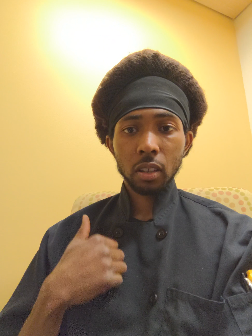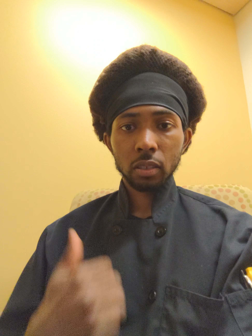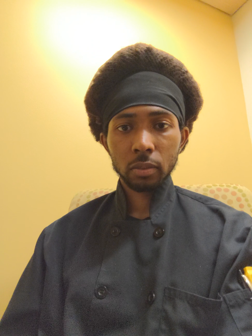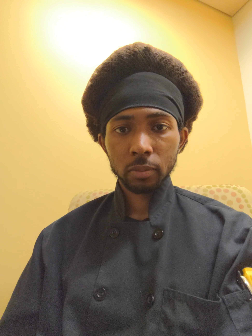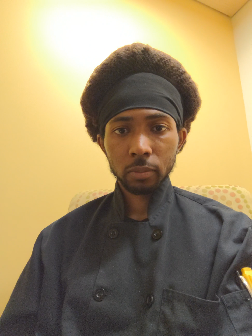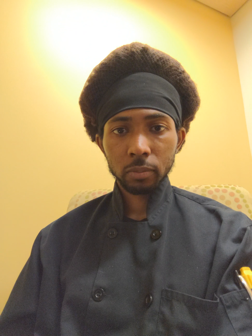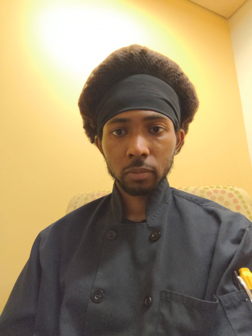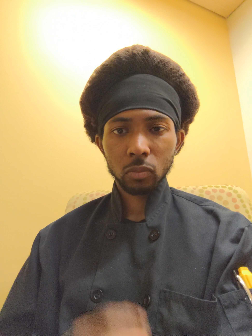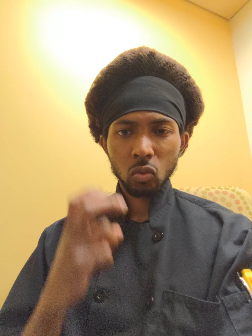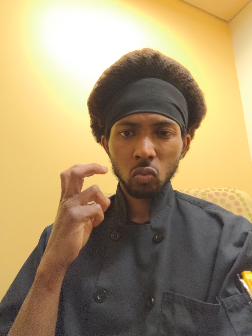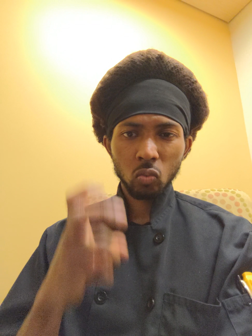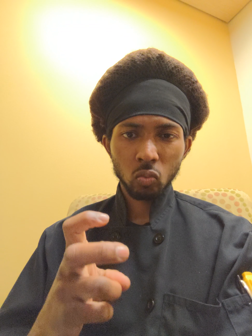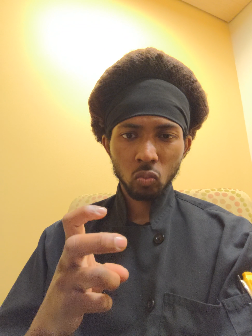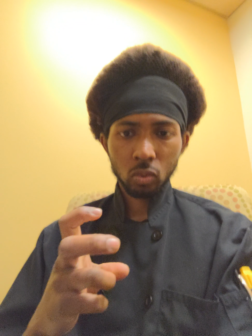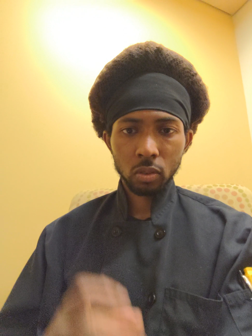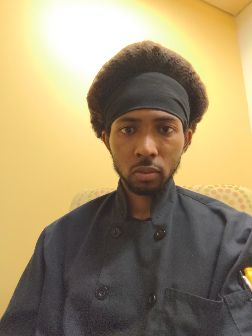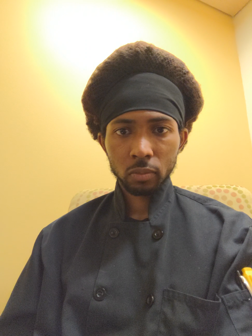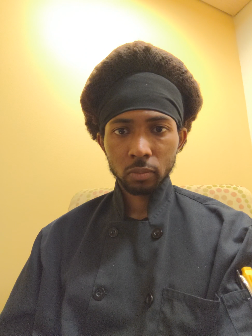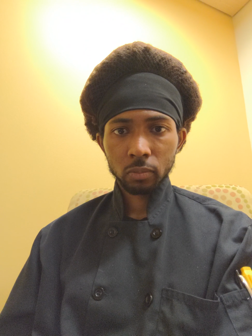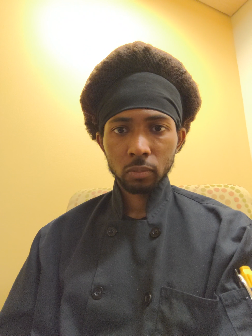hard